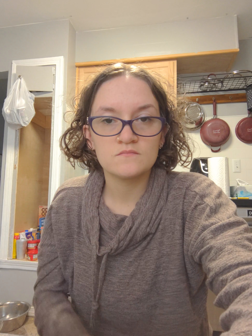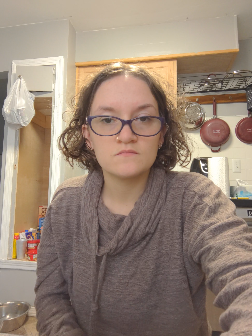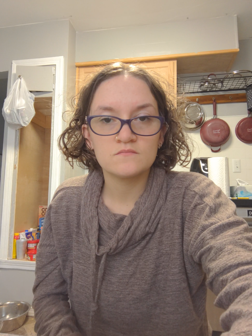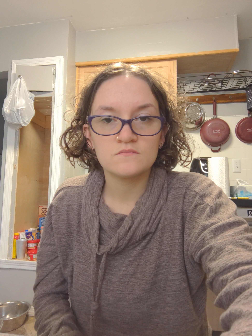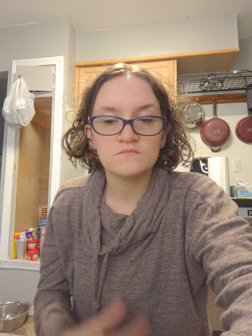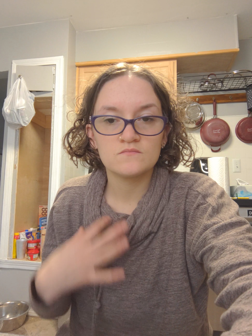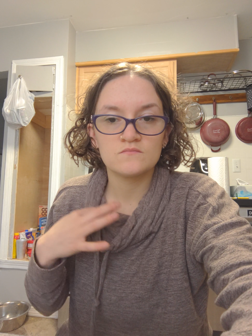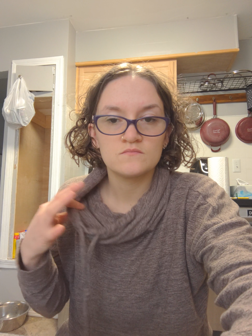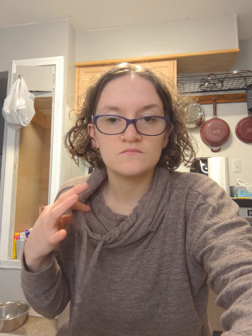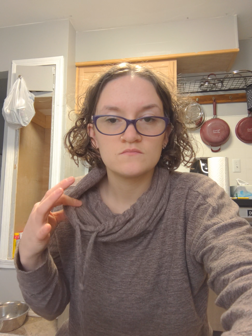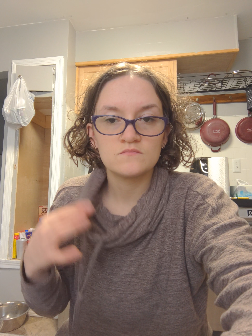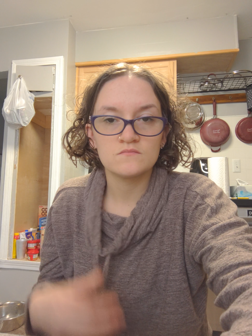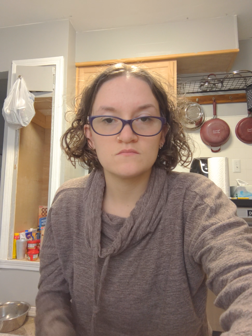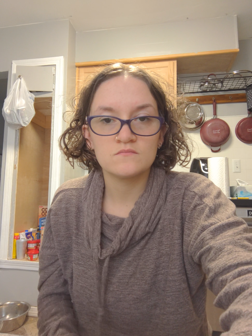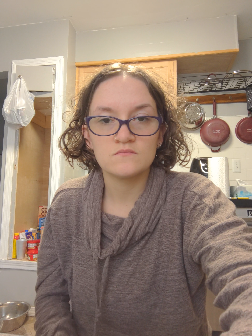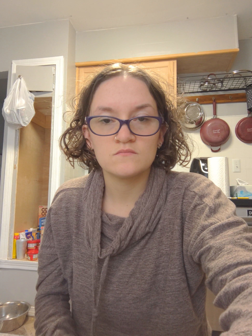shirt